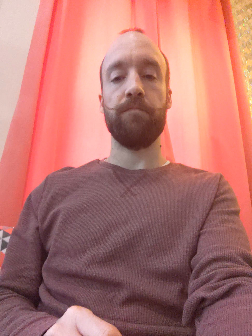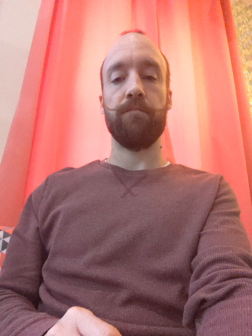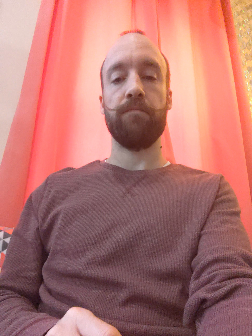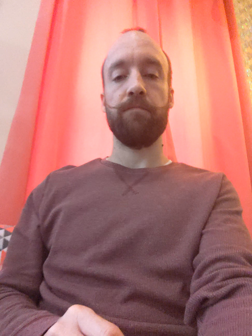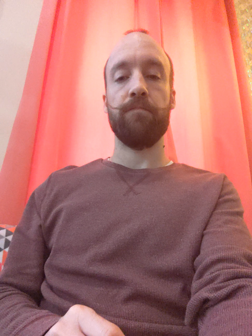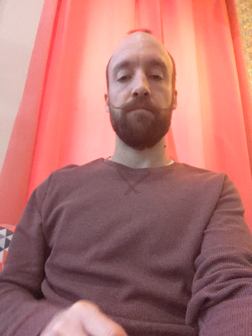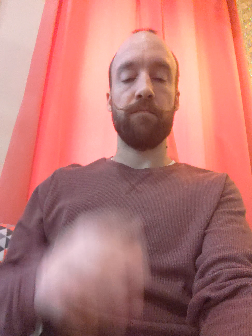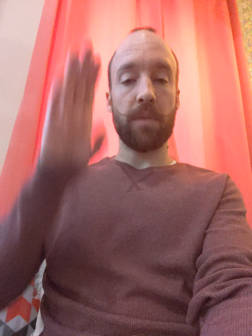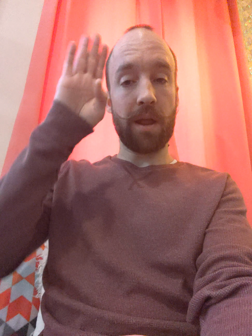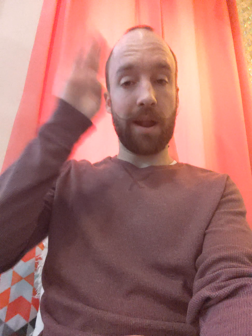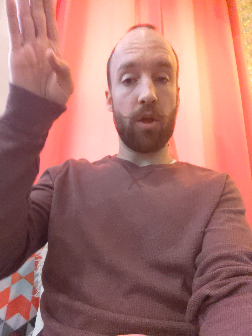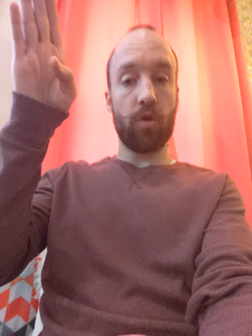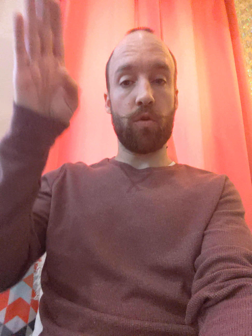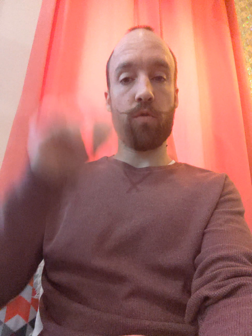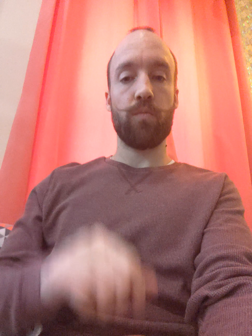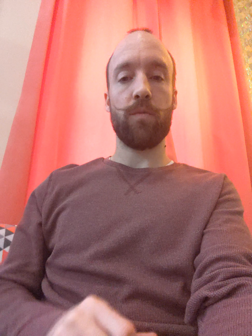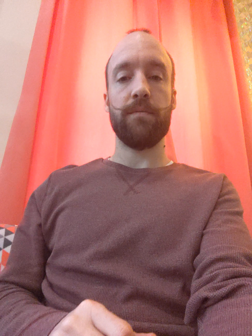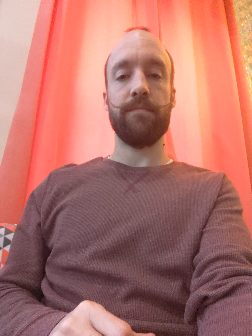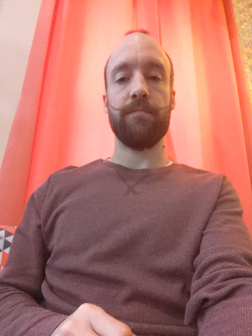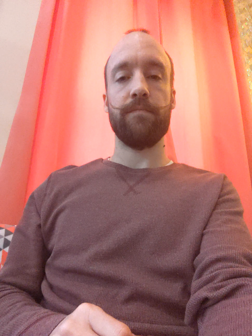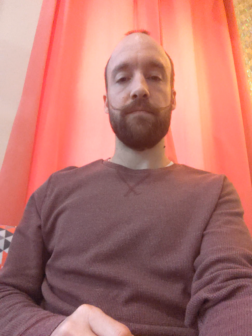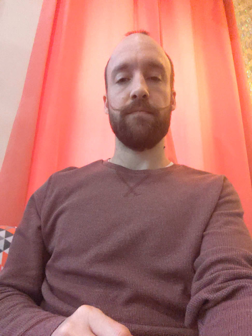hello